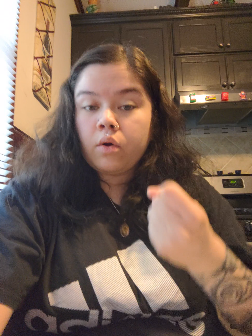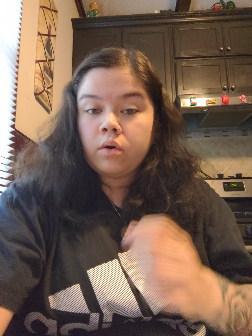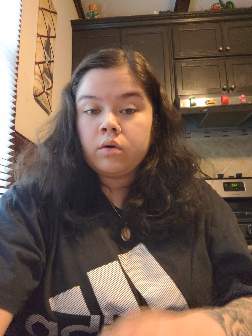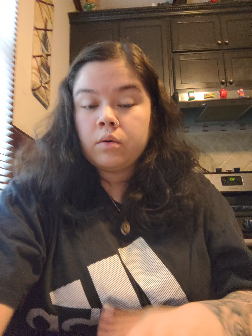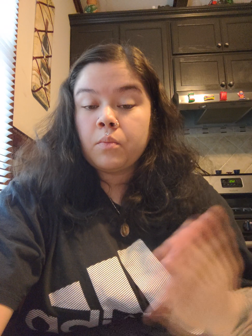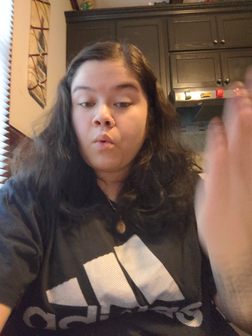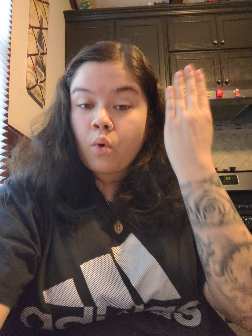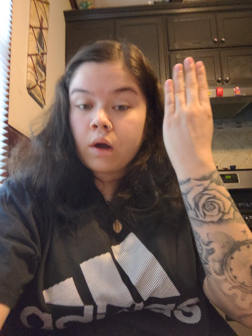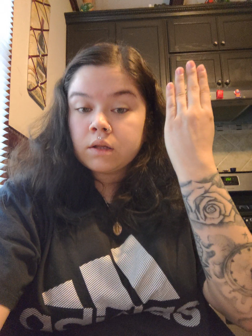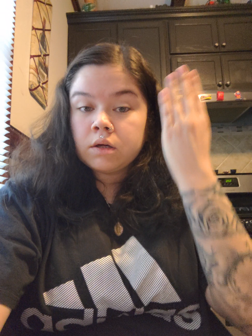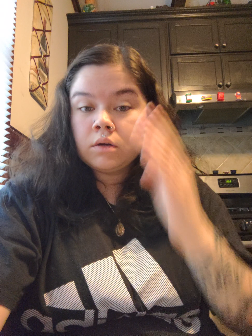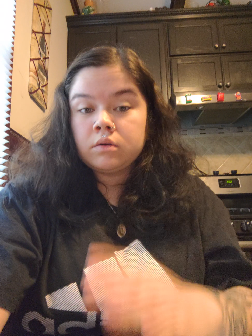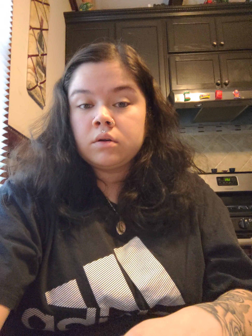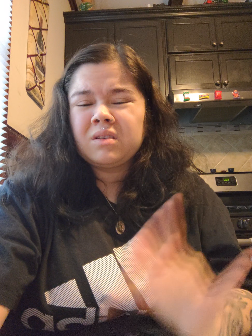morning